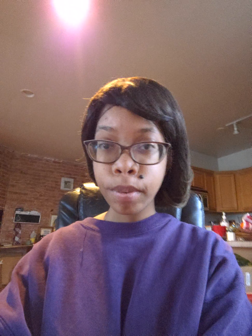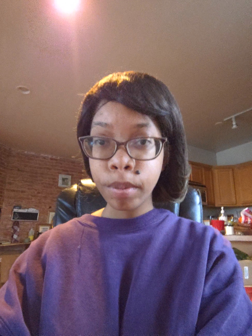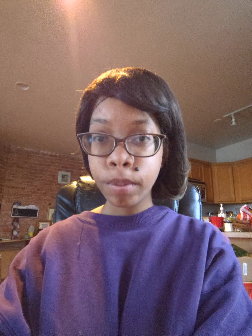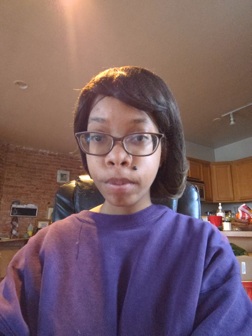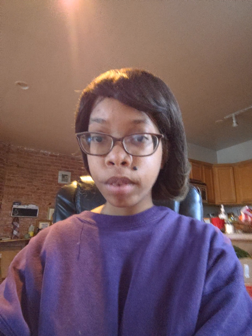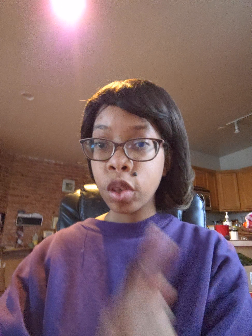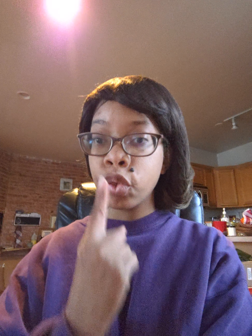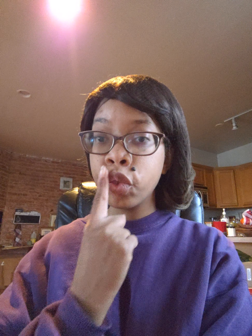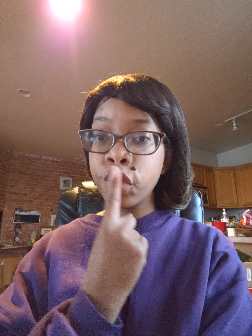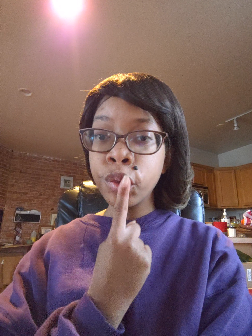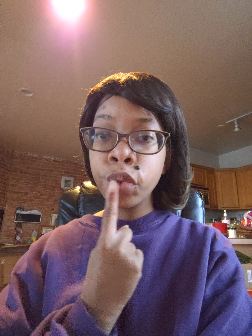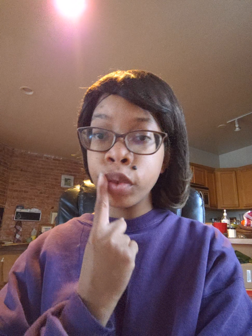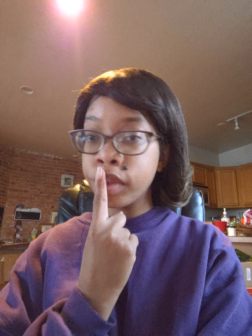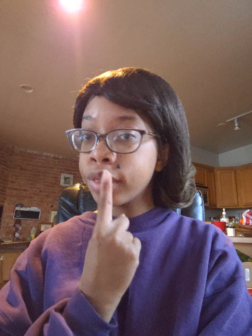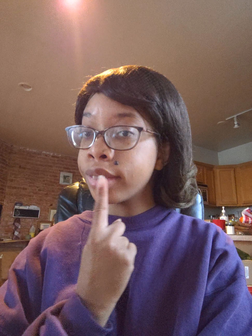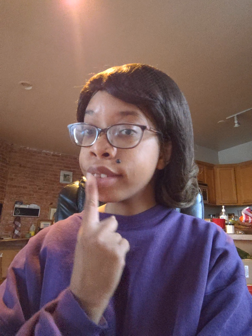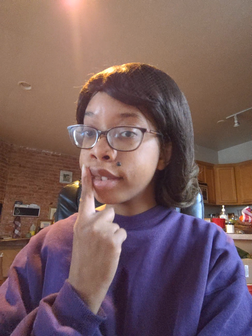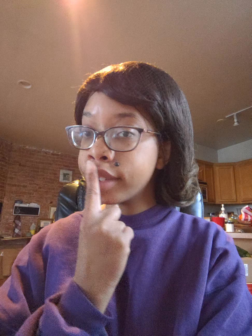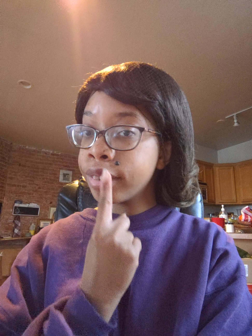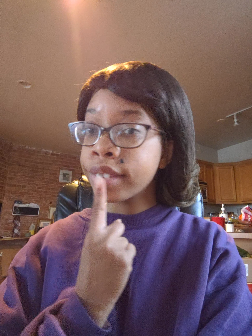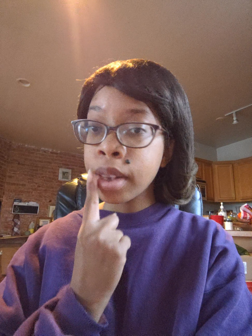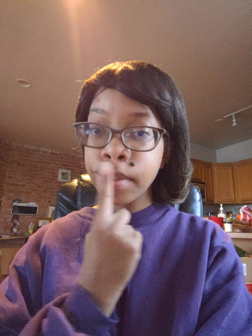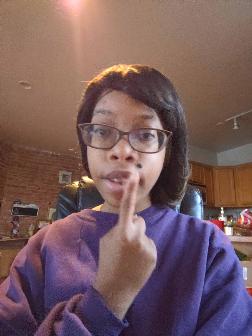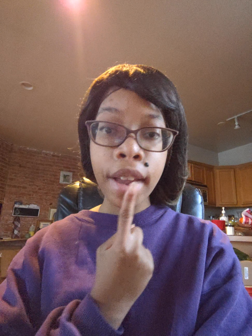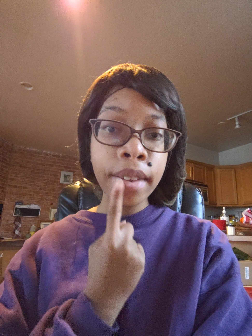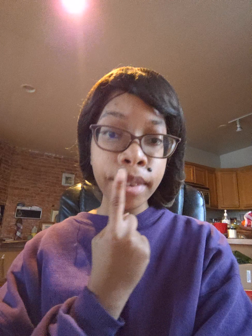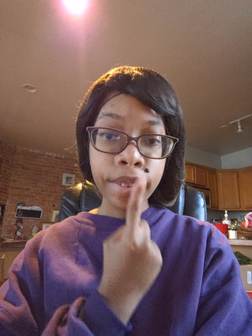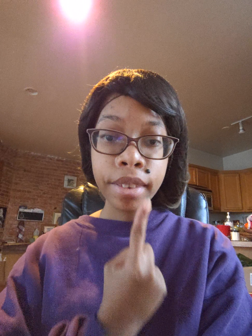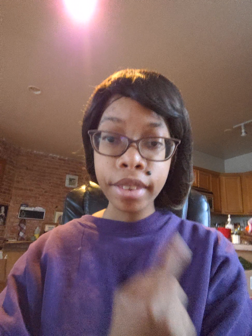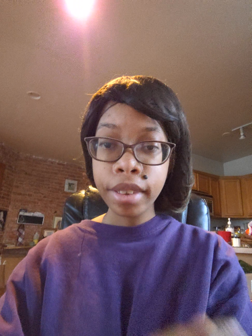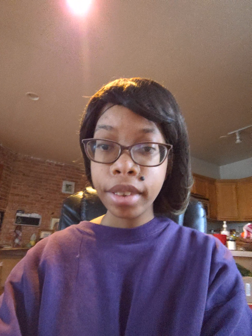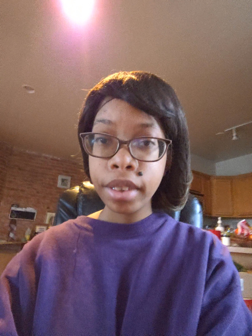mouth